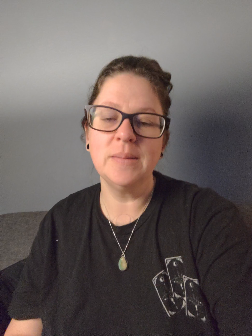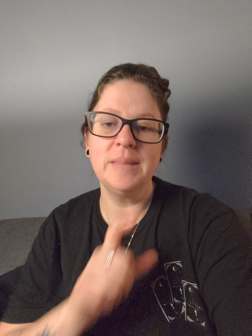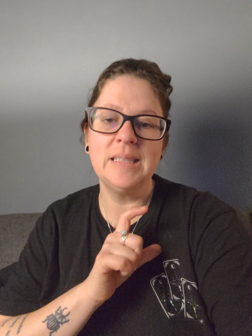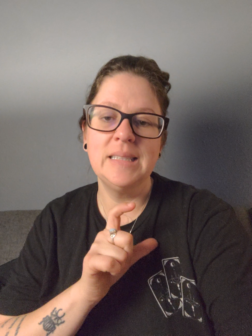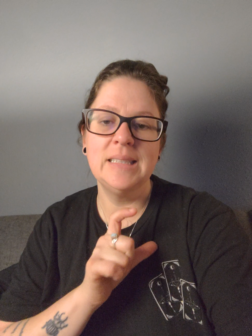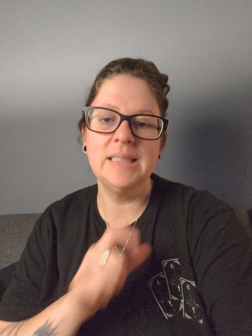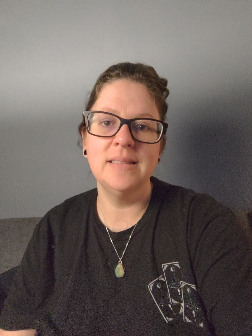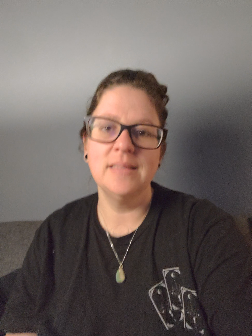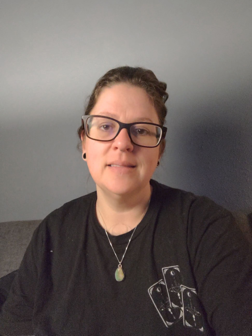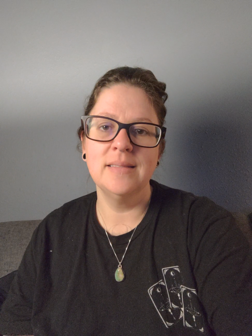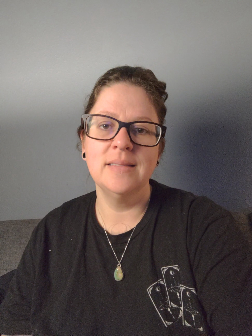police